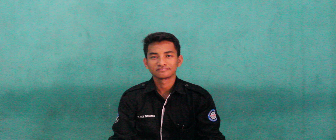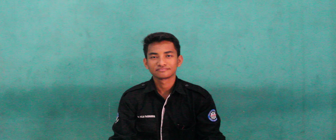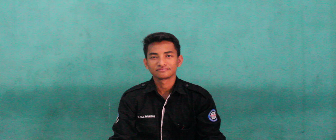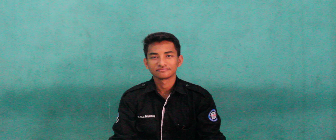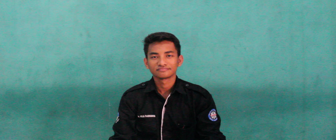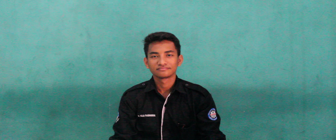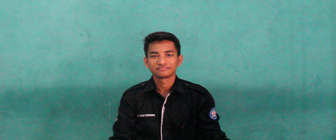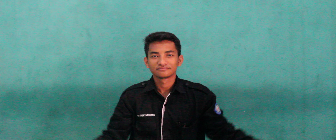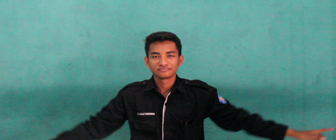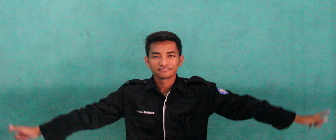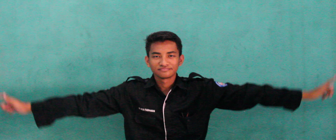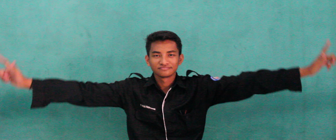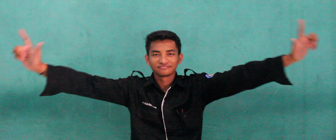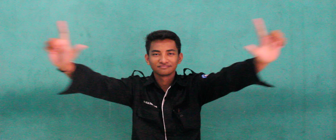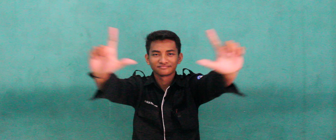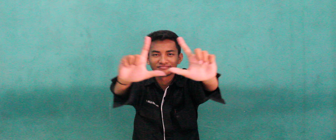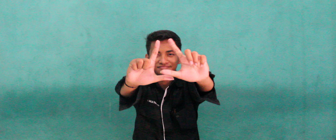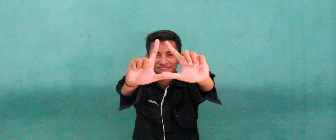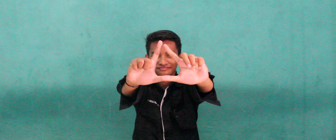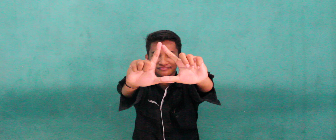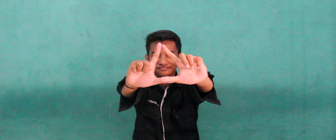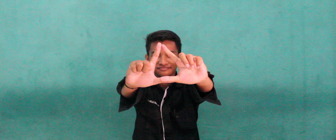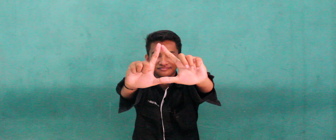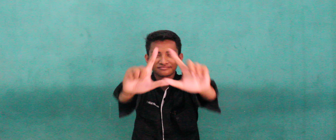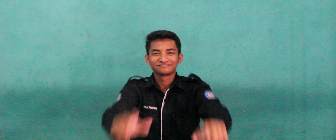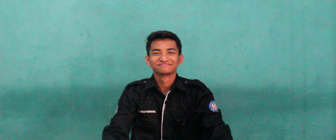A